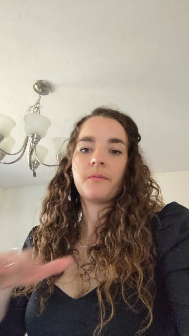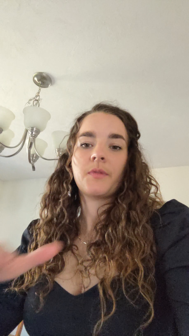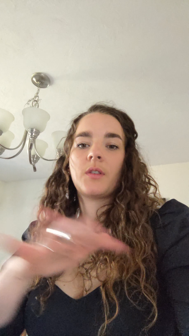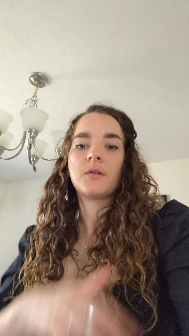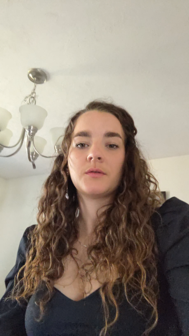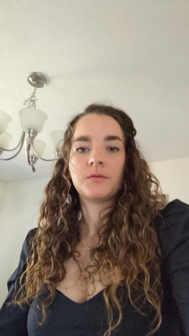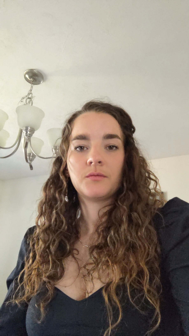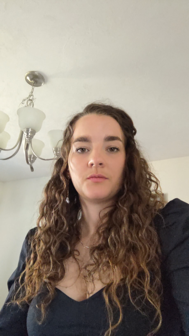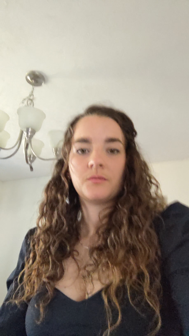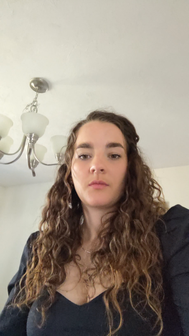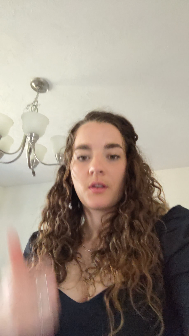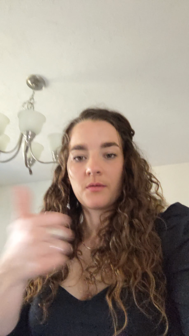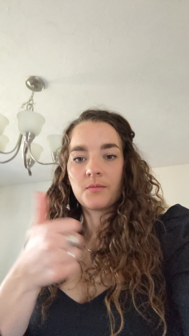game